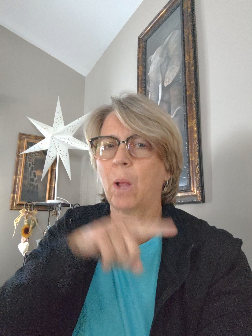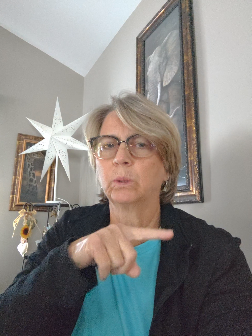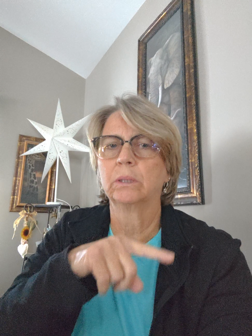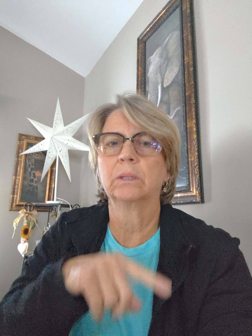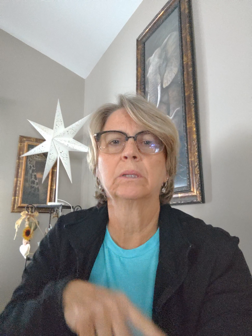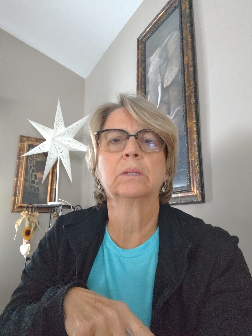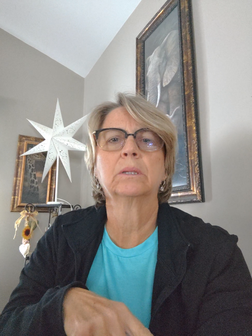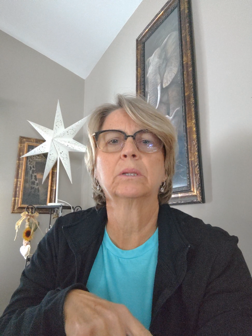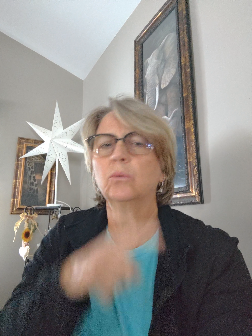mouse